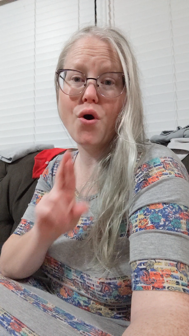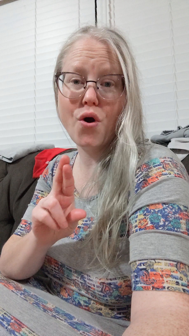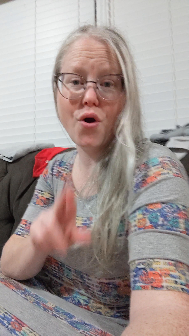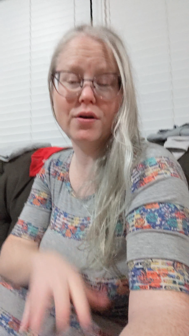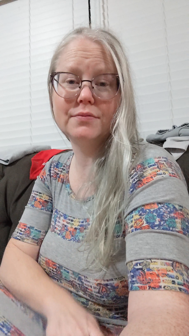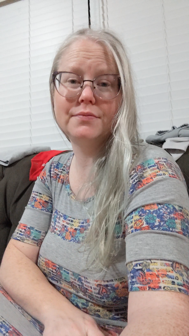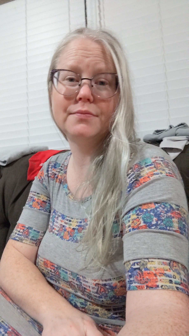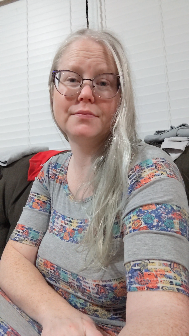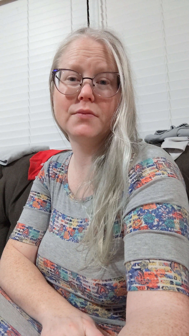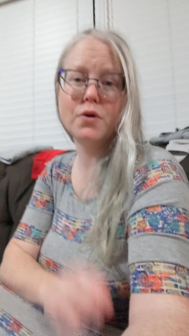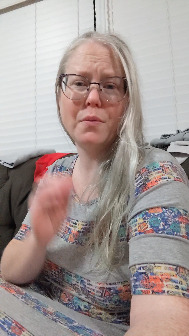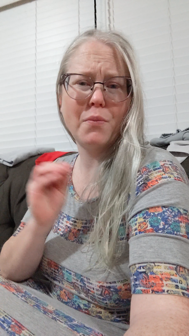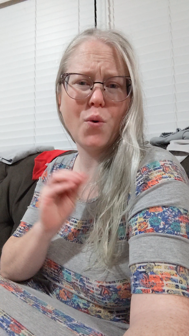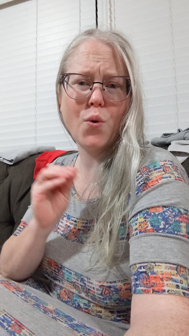more